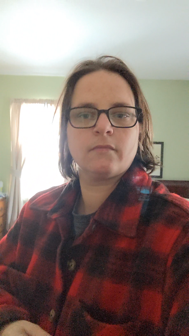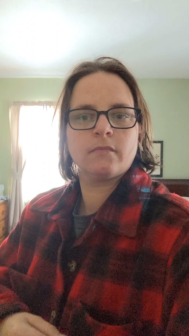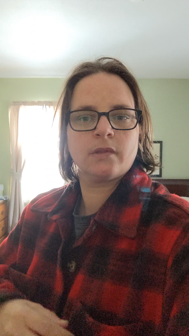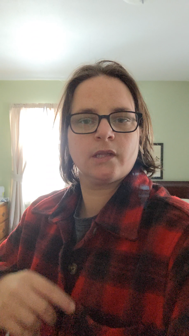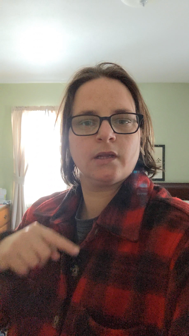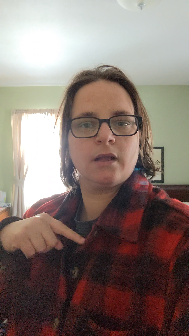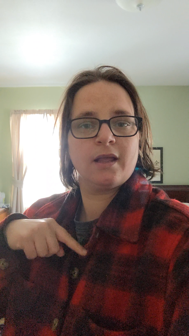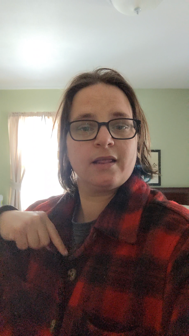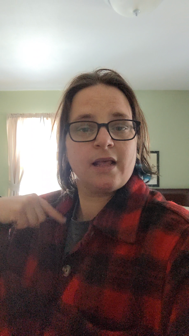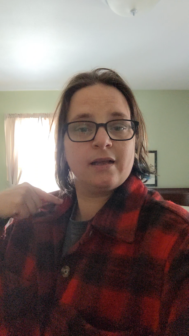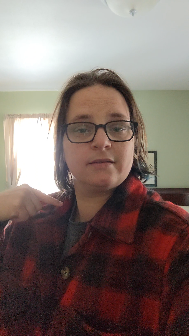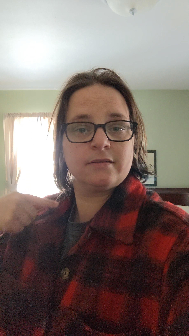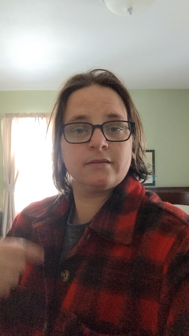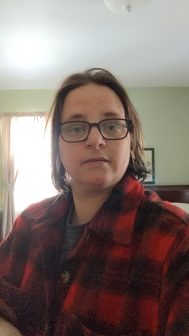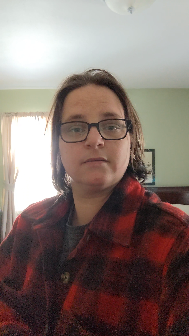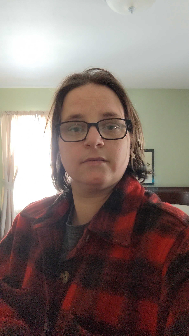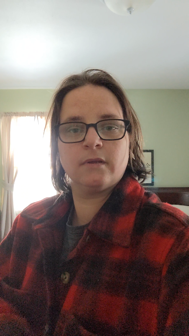necklace